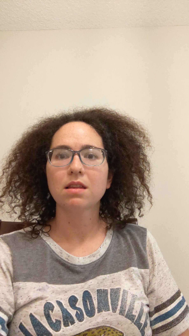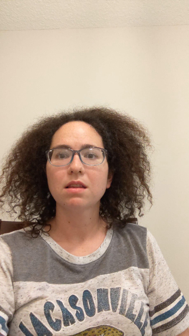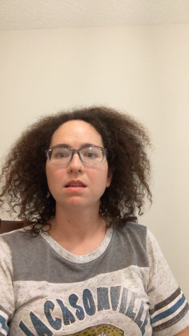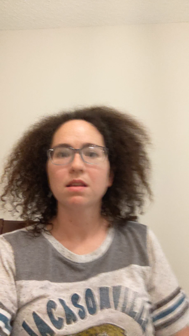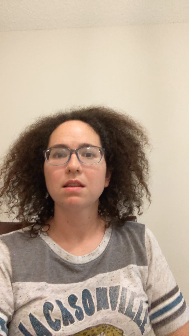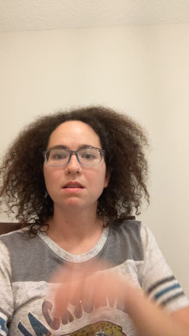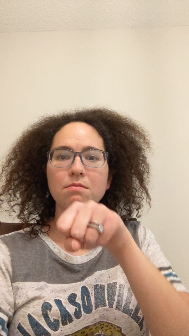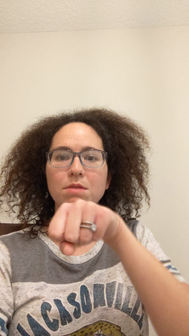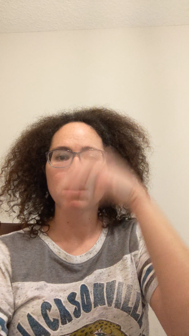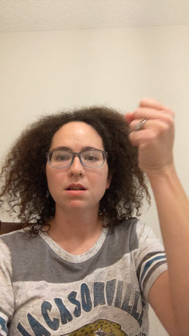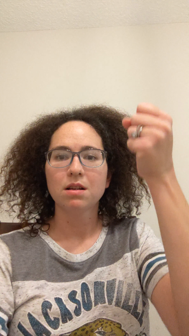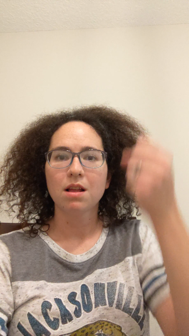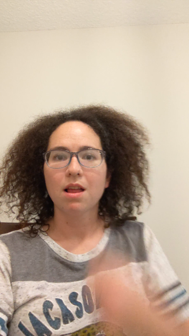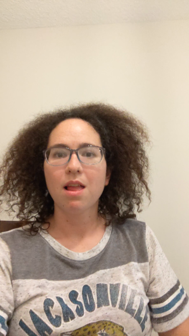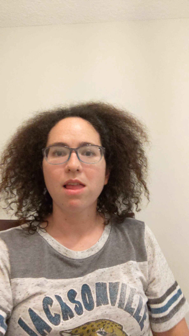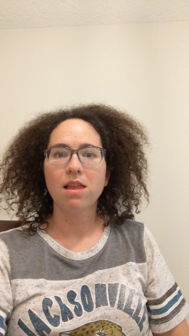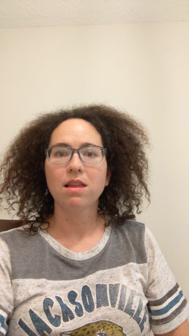broken